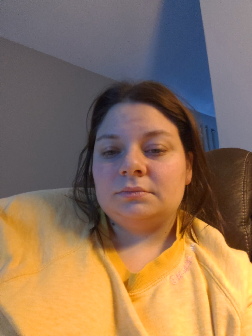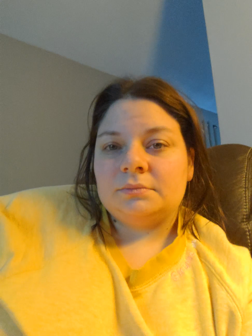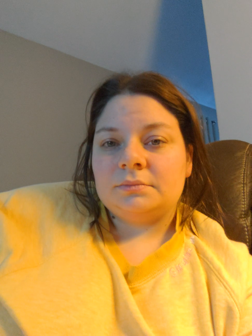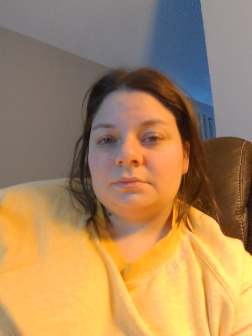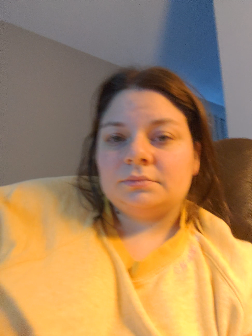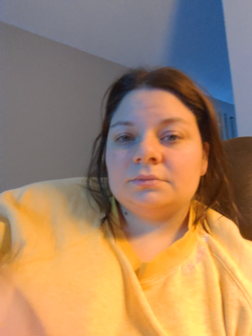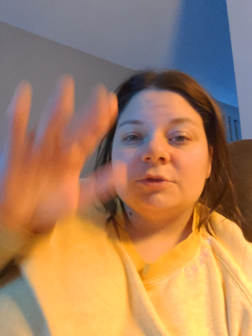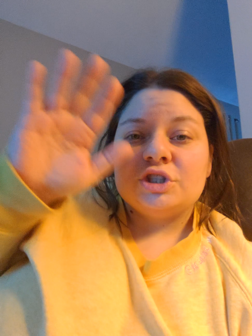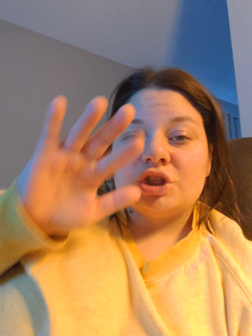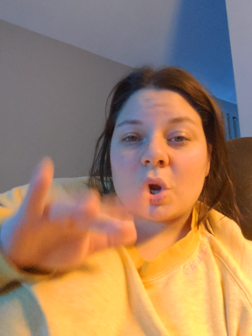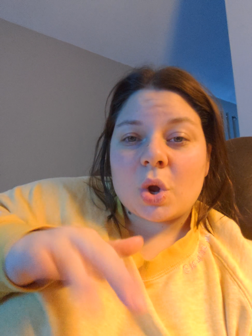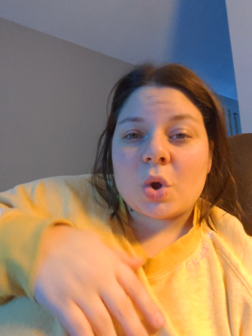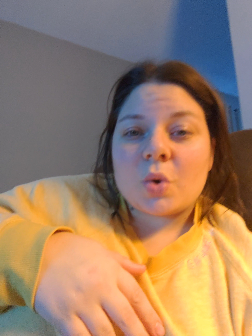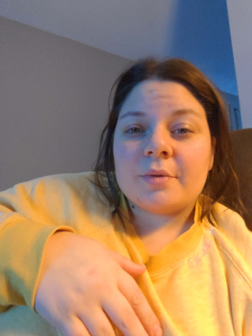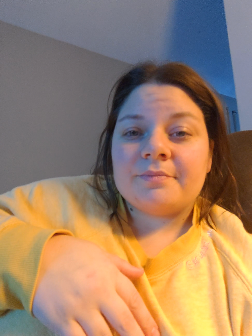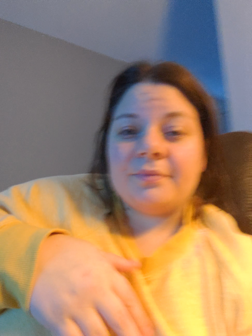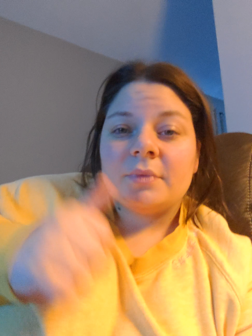snow